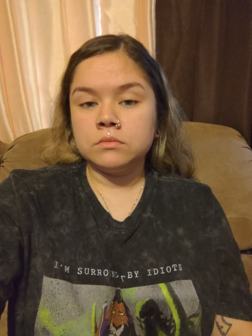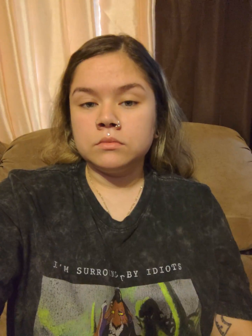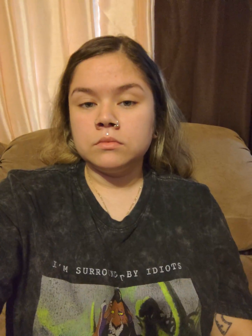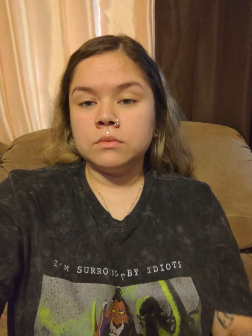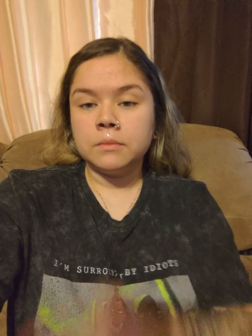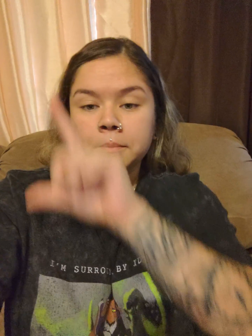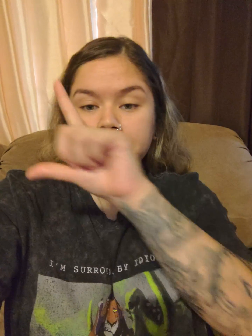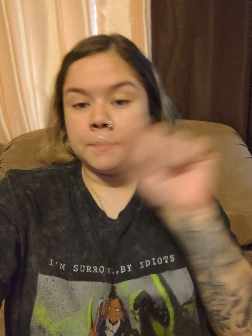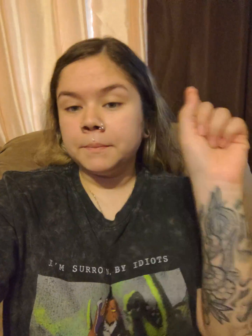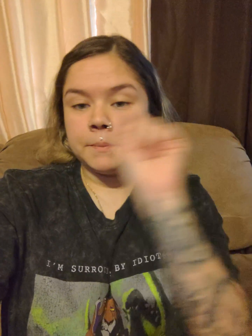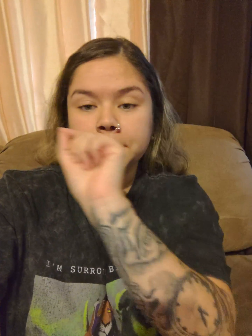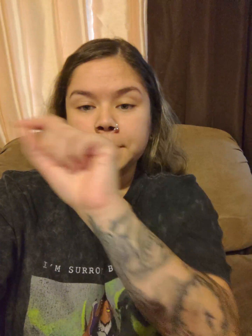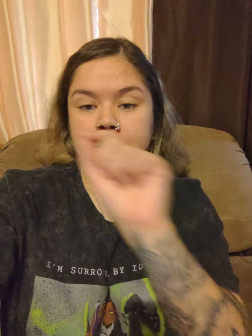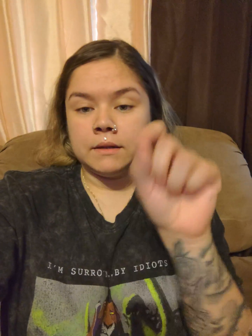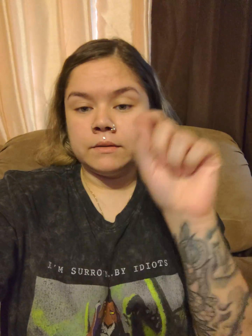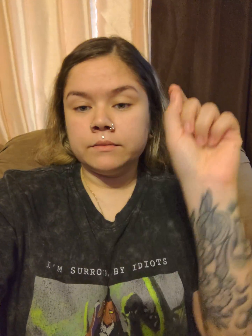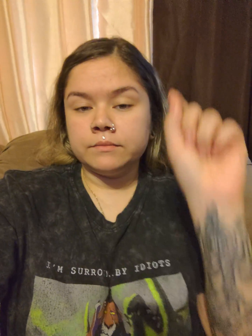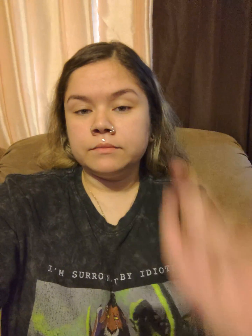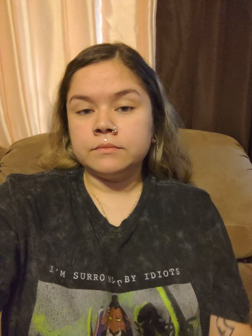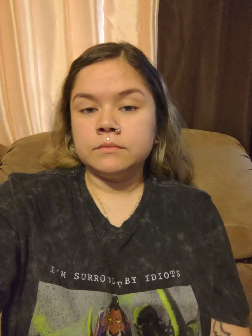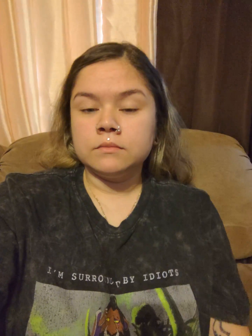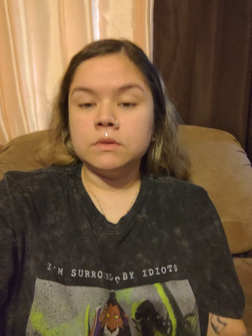peas